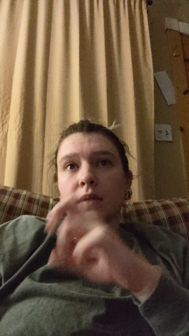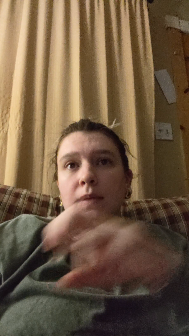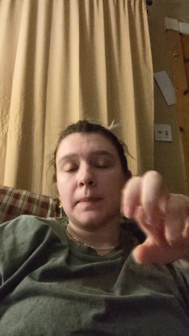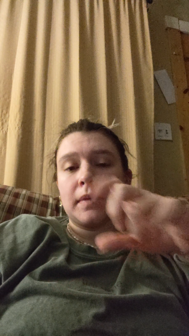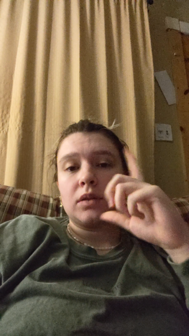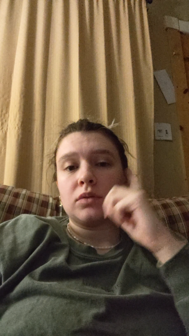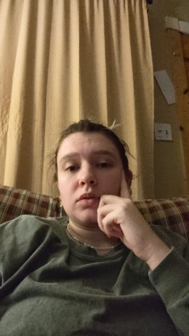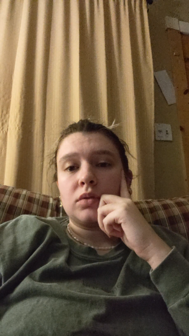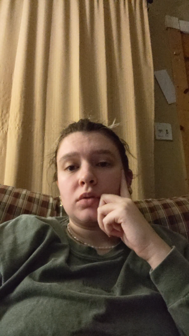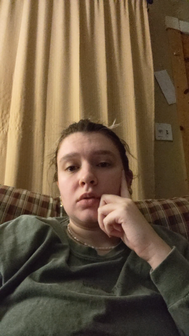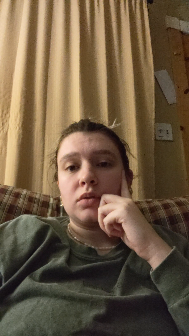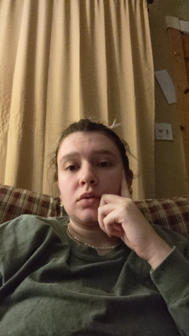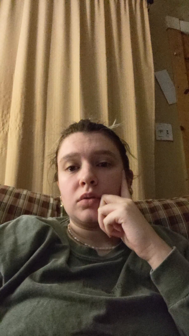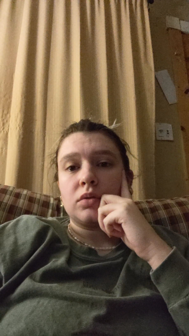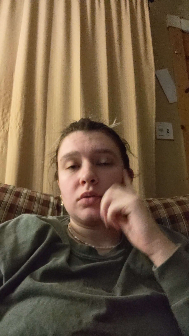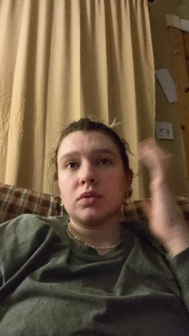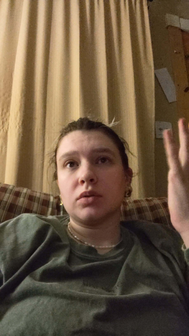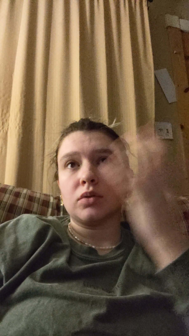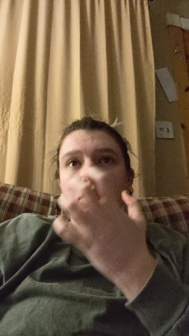dark